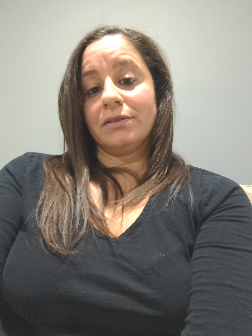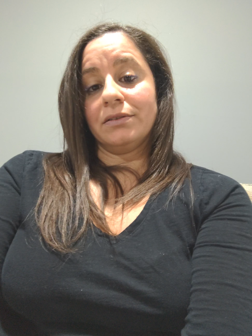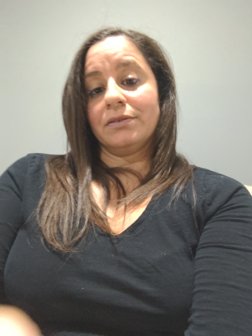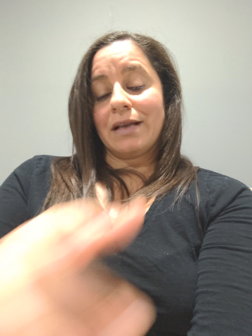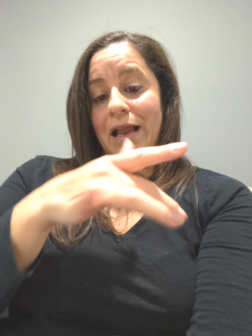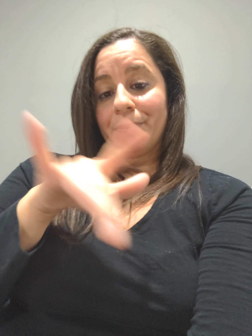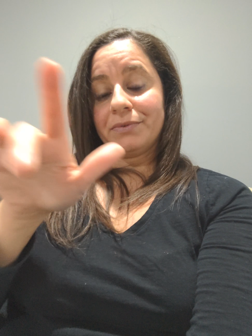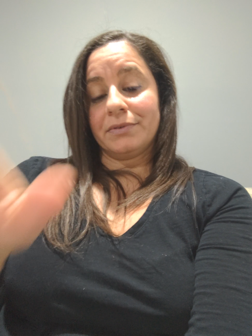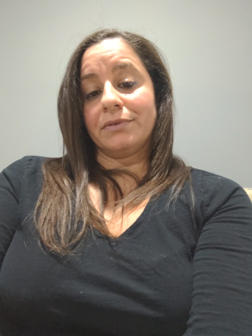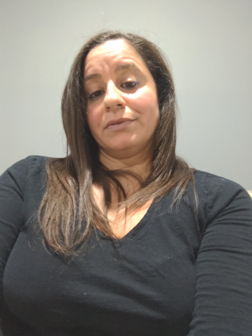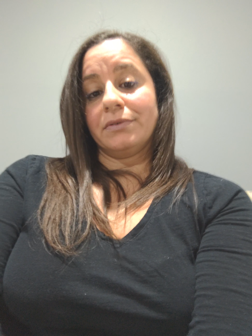empty